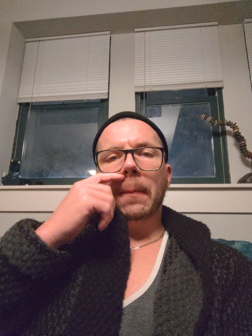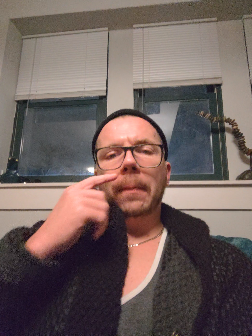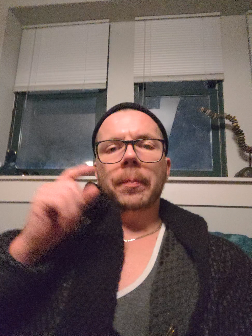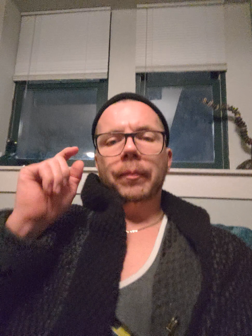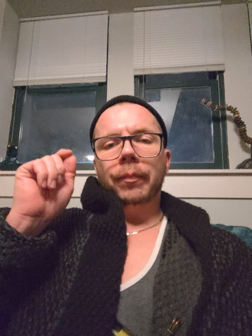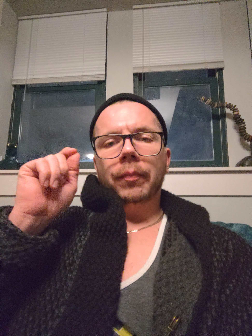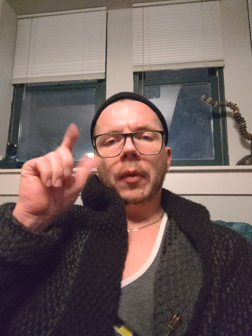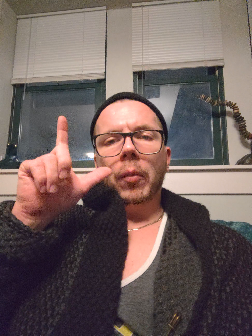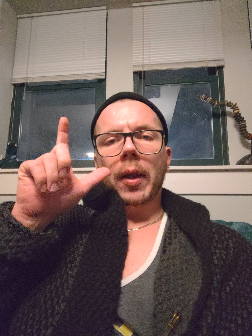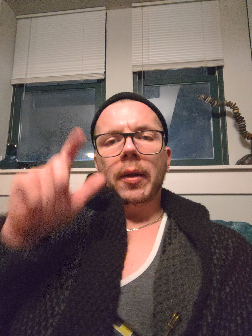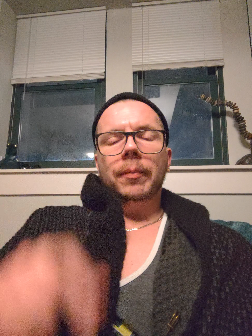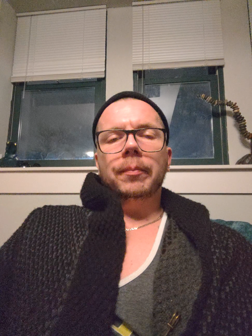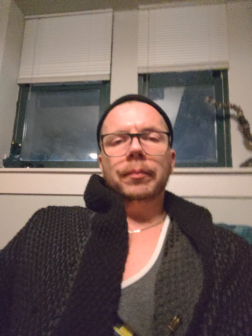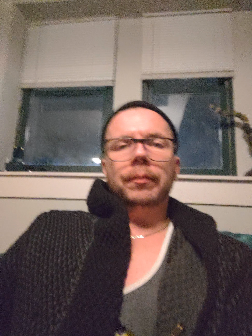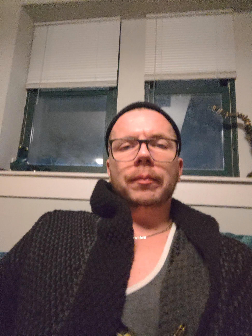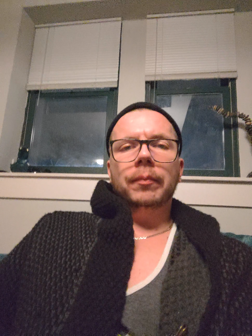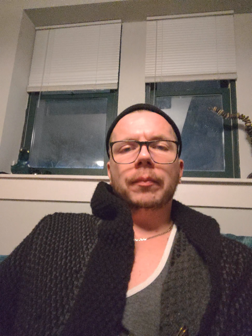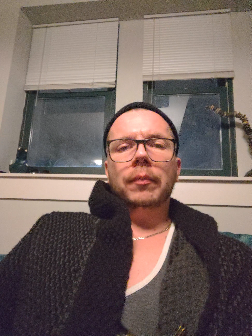awake